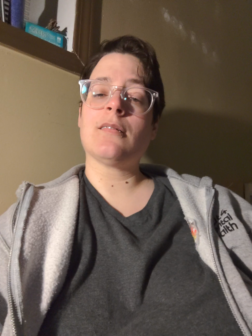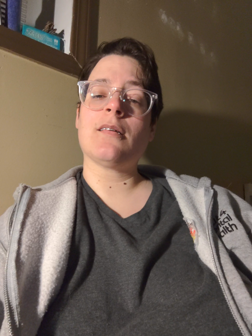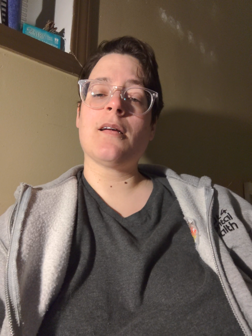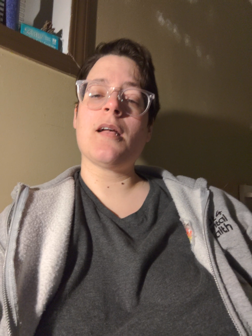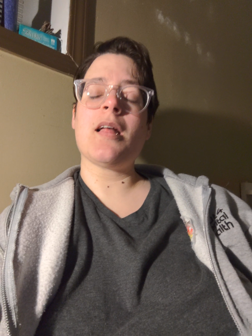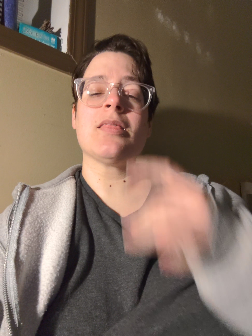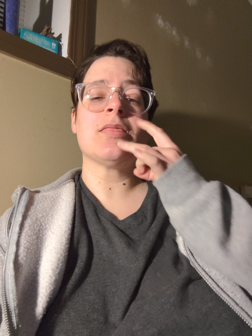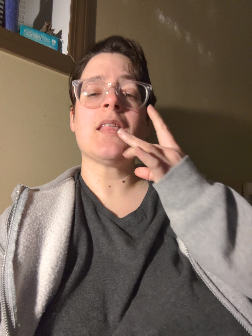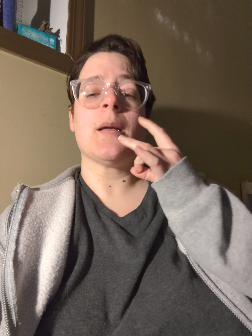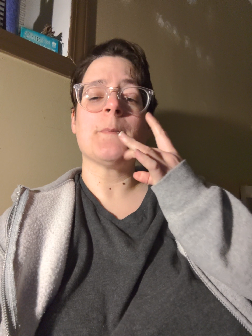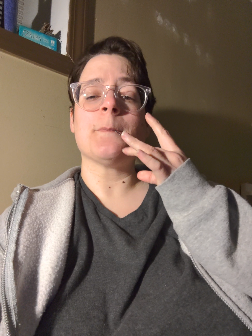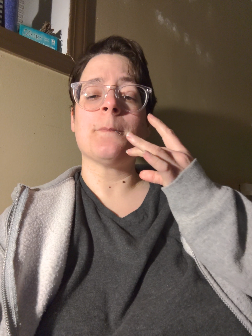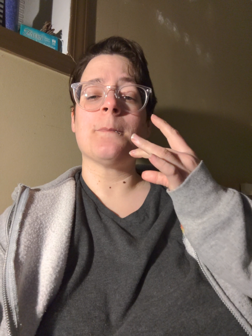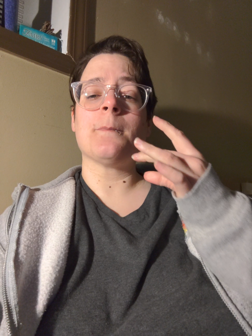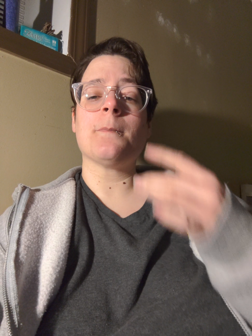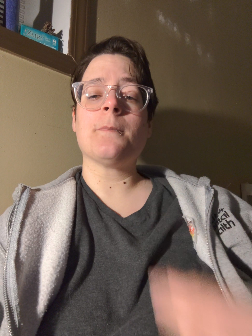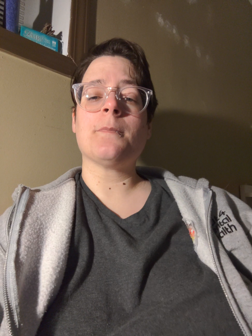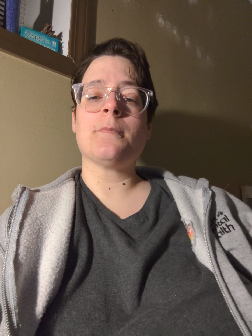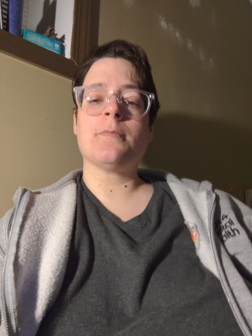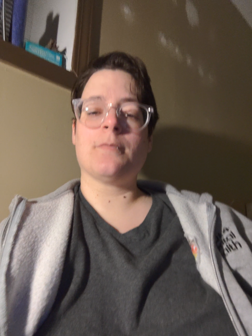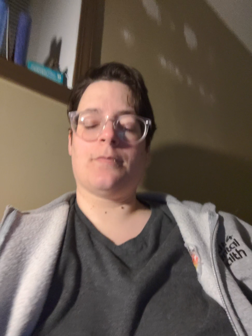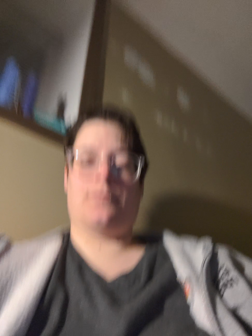lamp